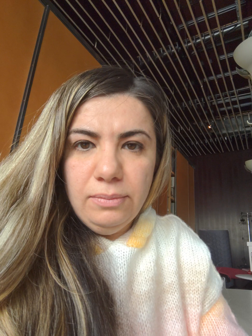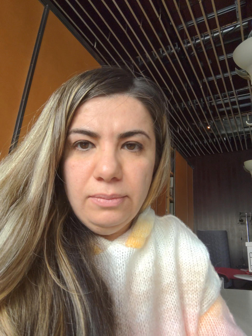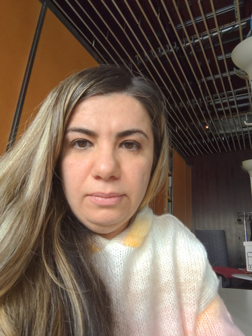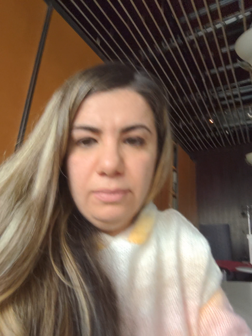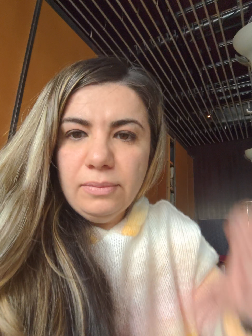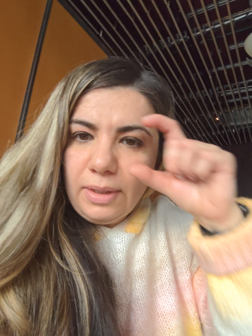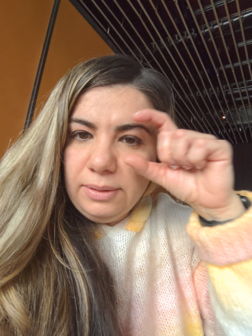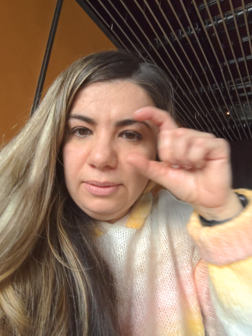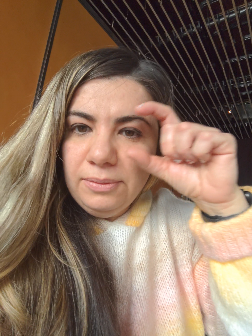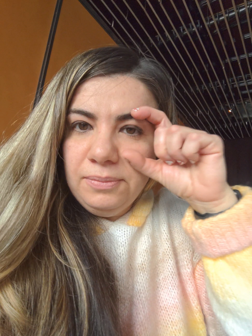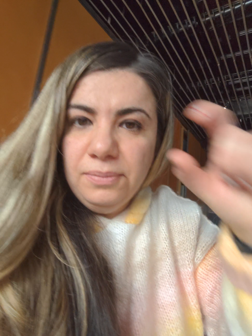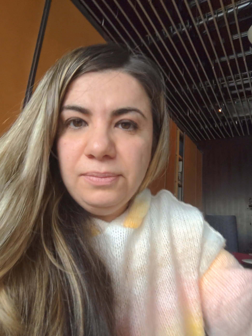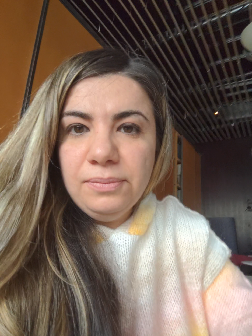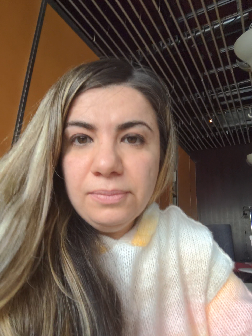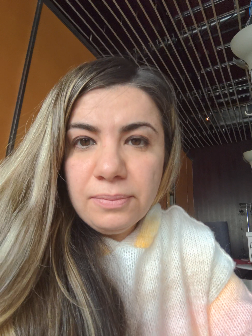window